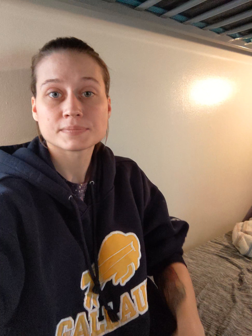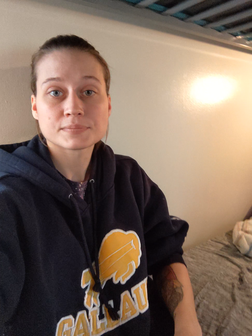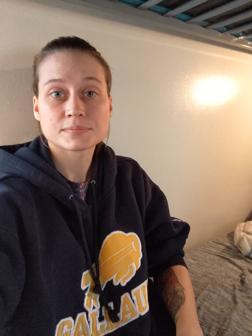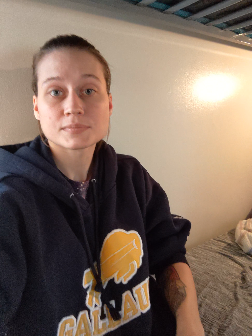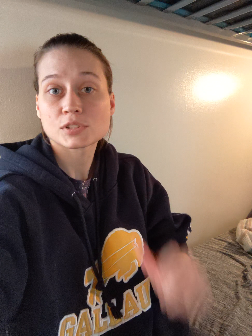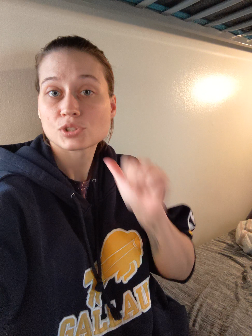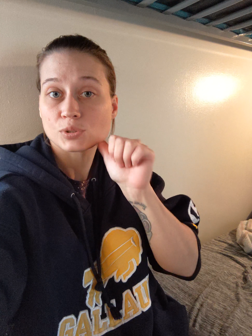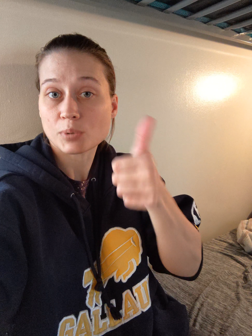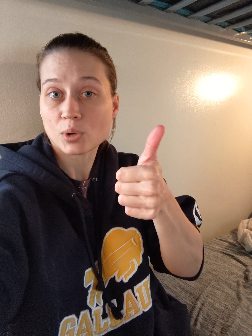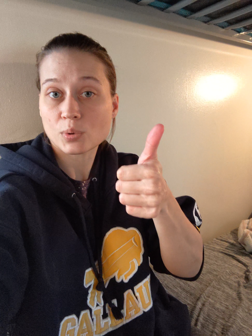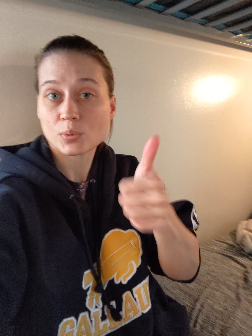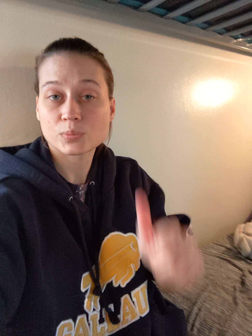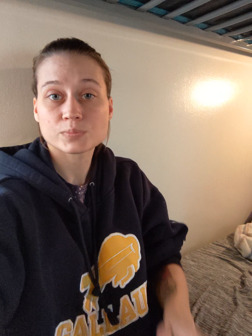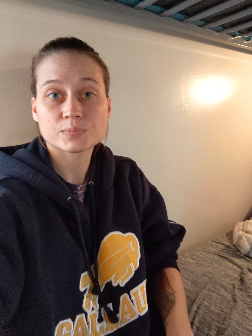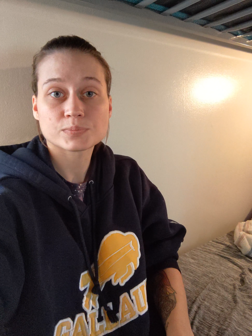tomorrow